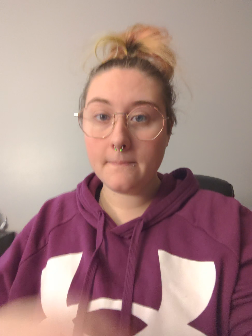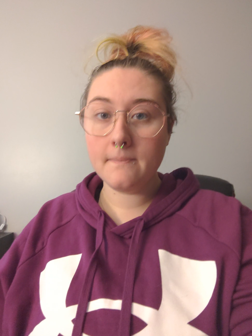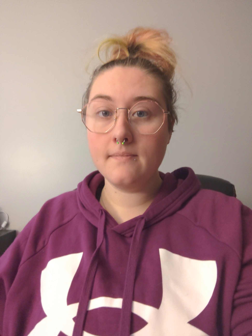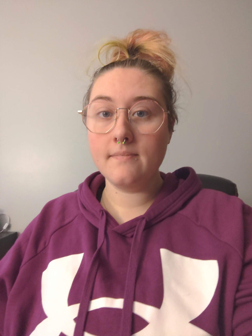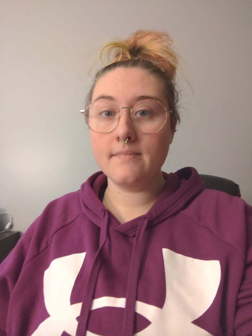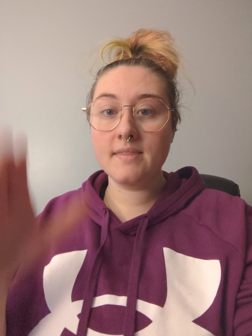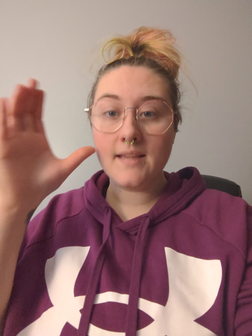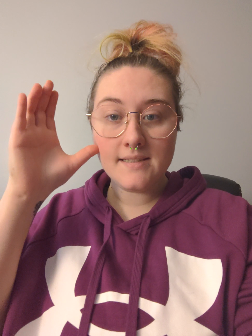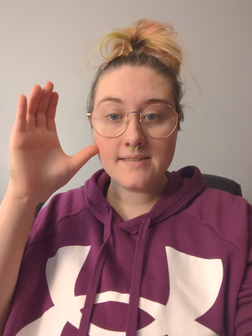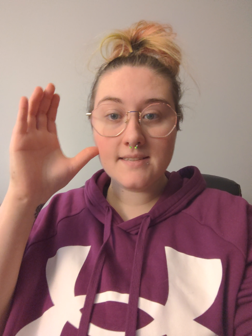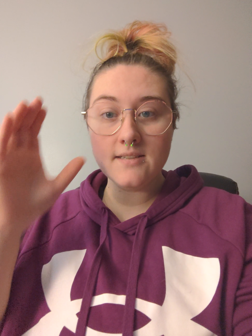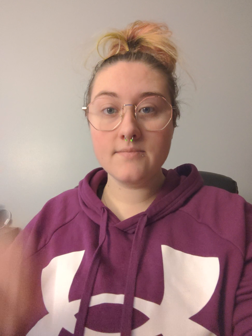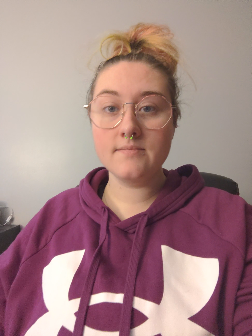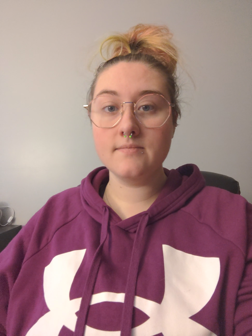listen